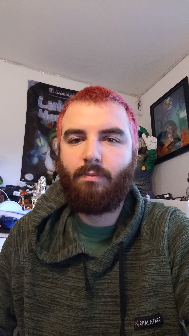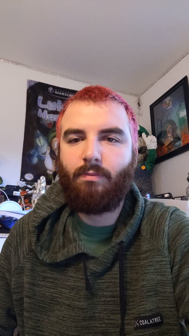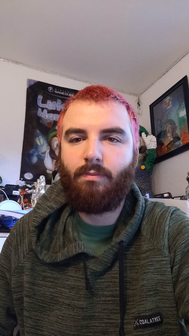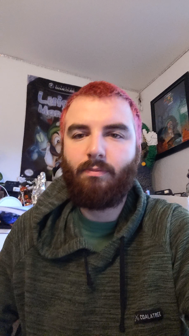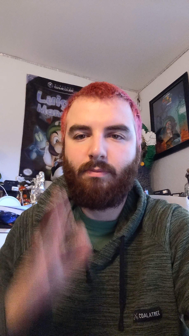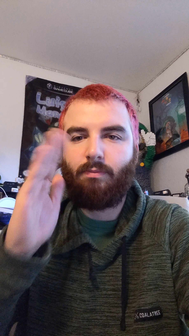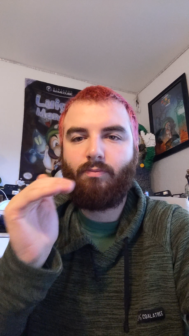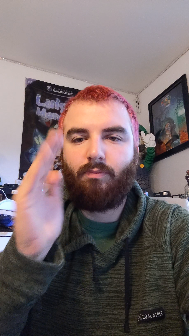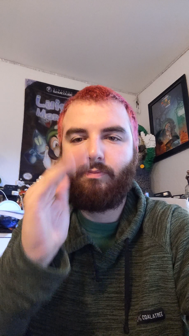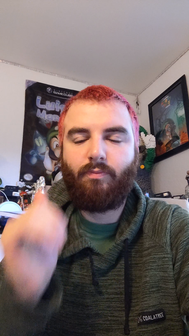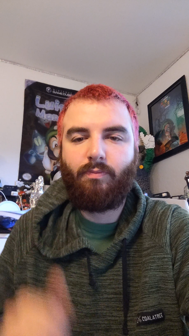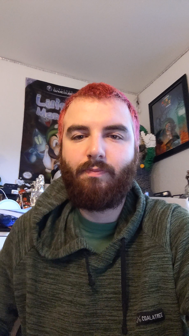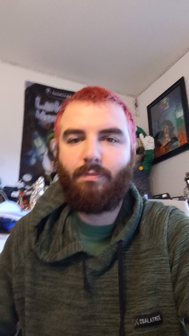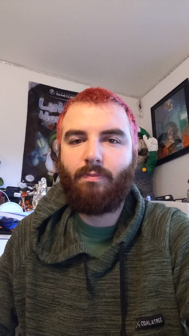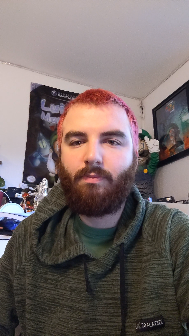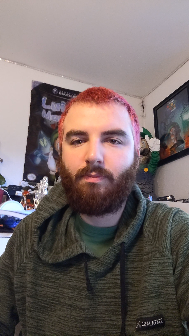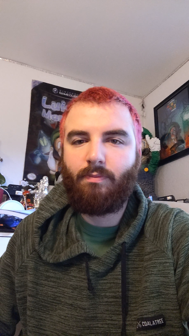downtown